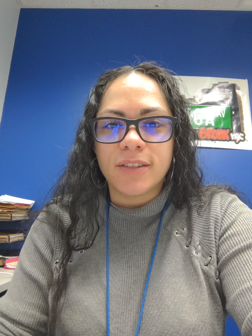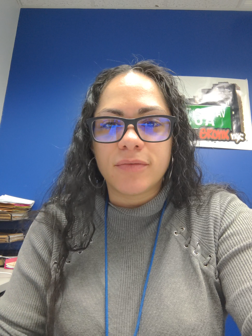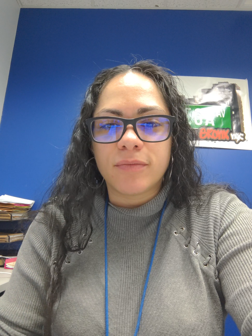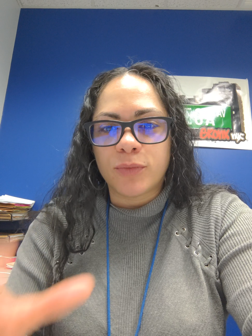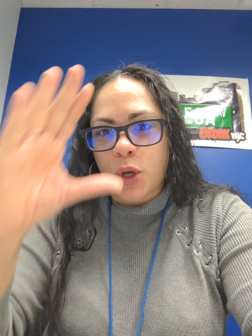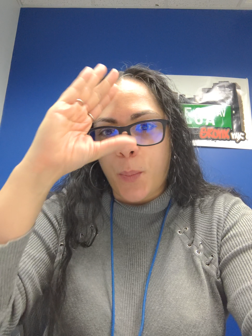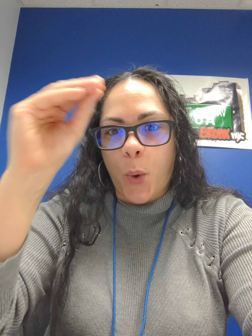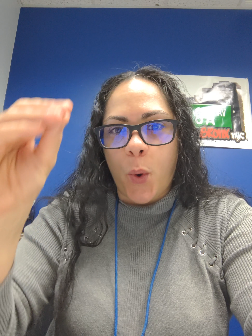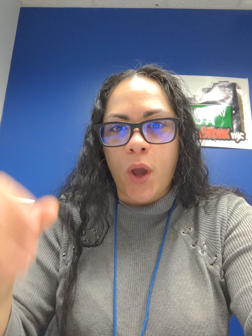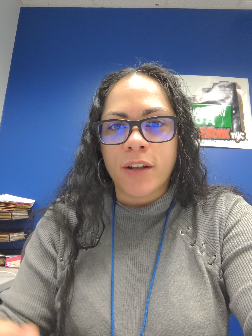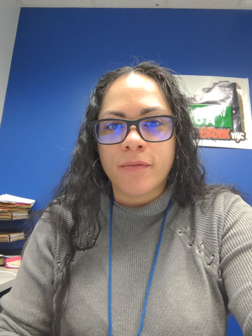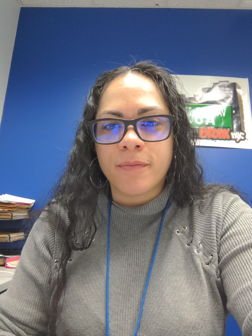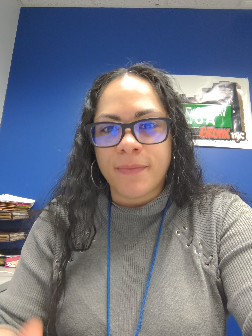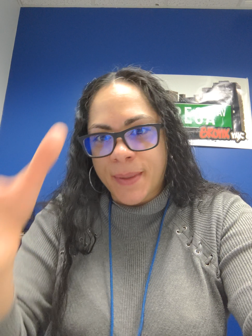boy